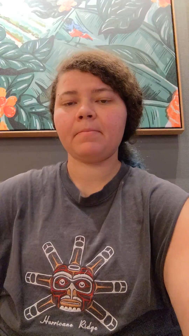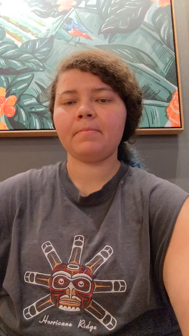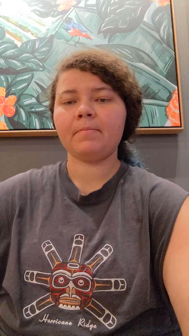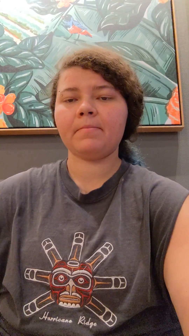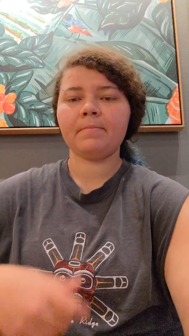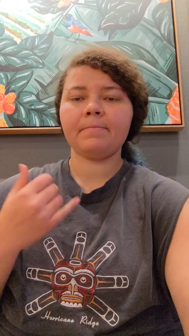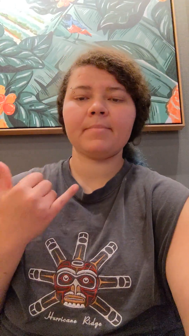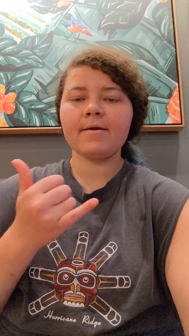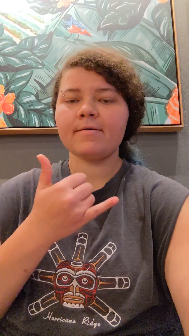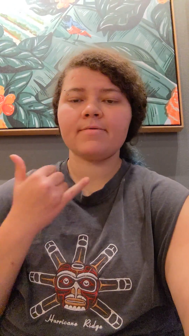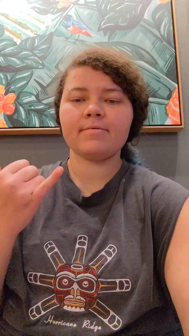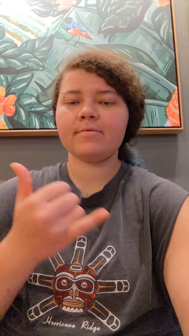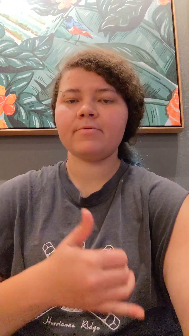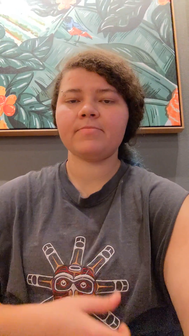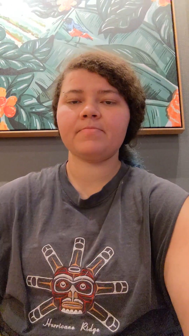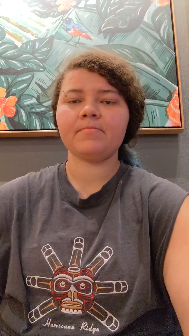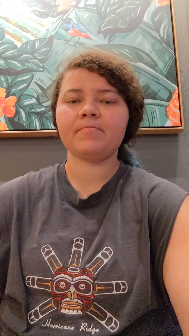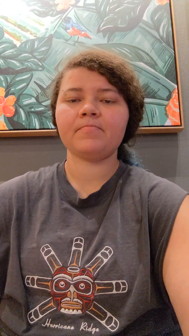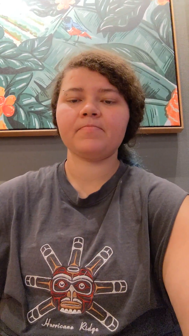play